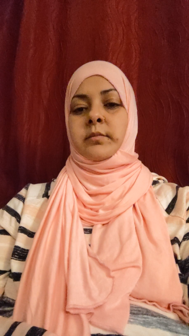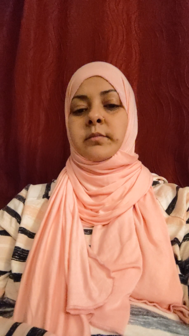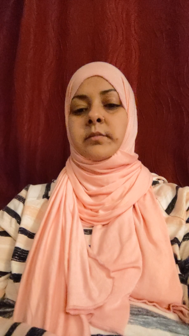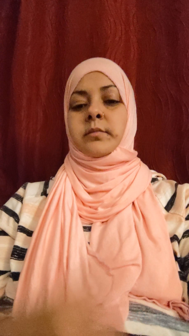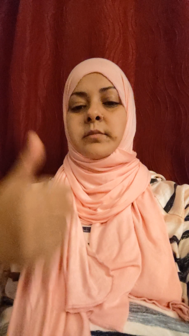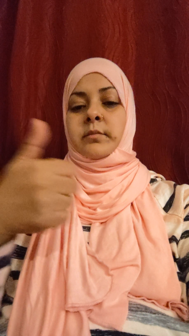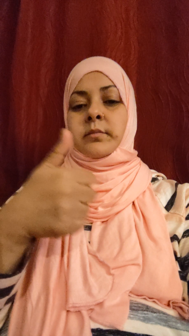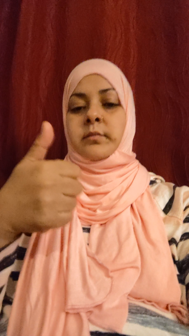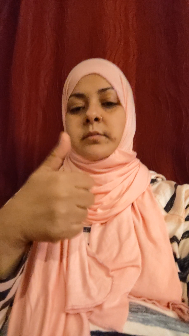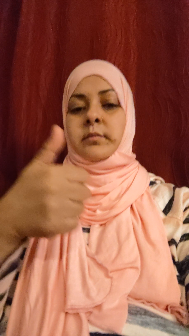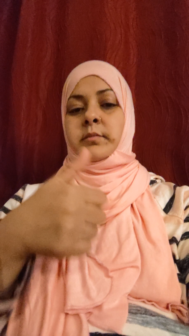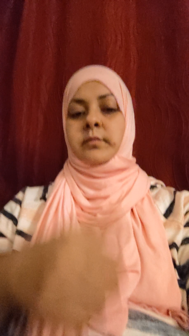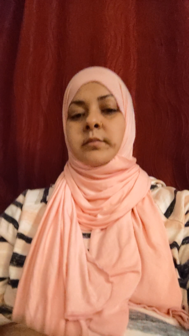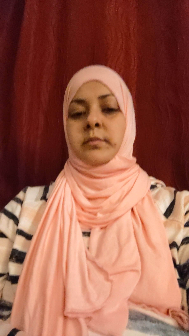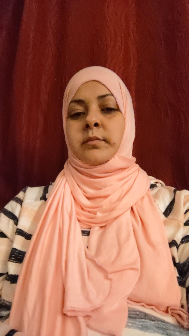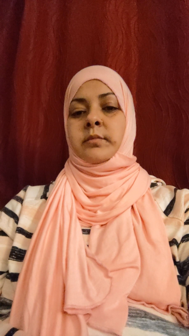game